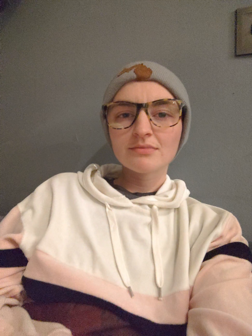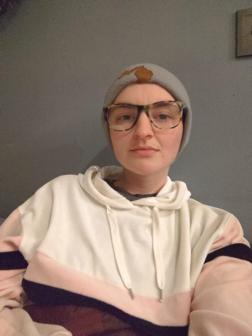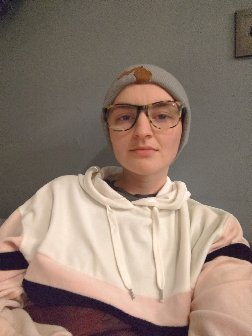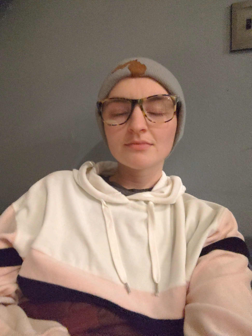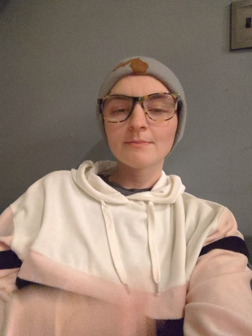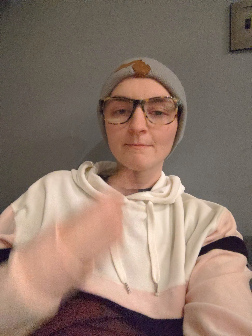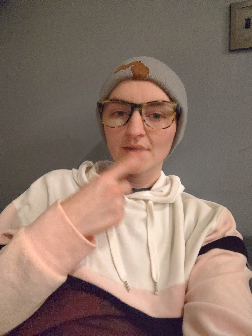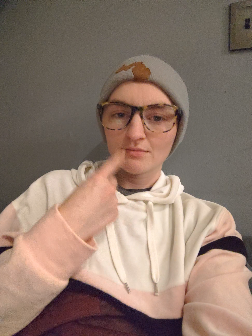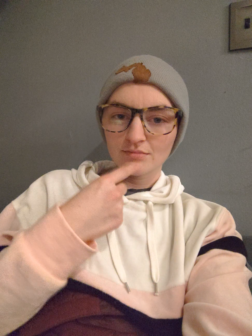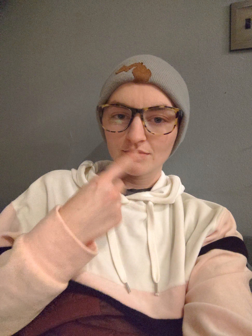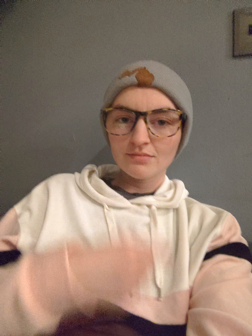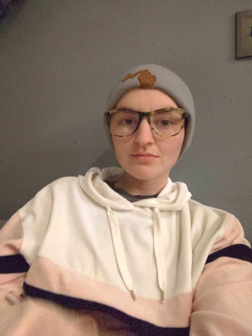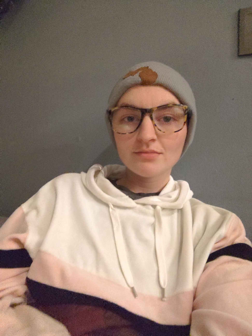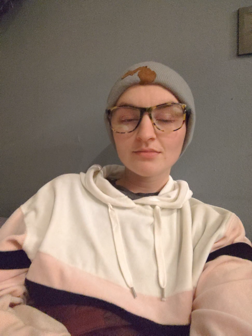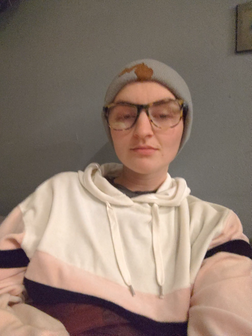lips